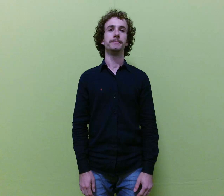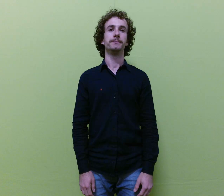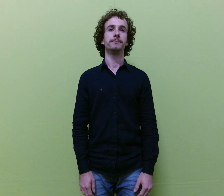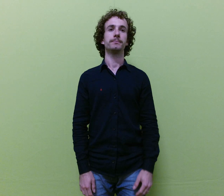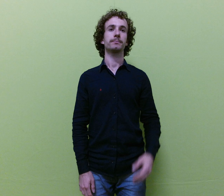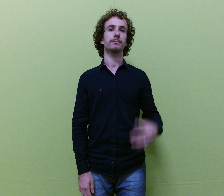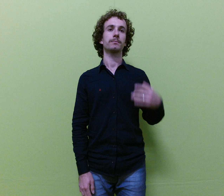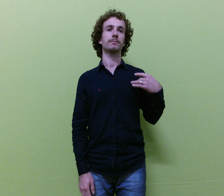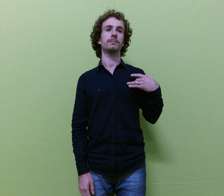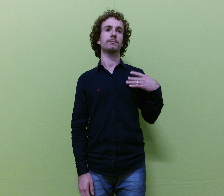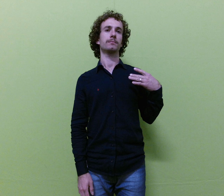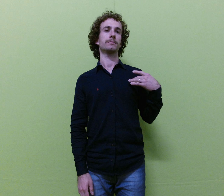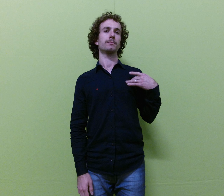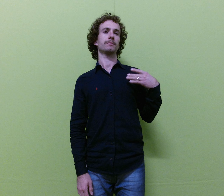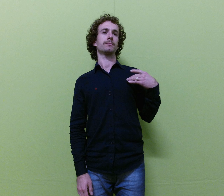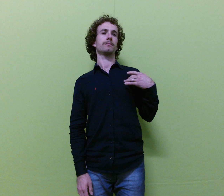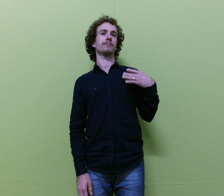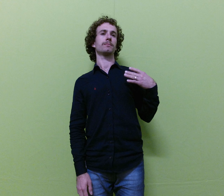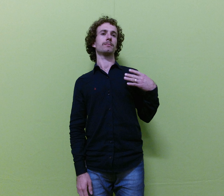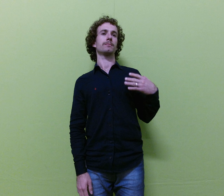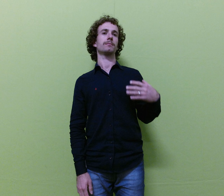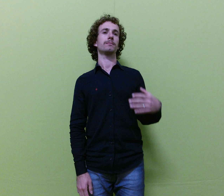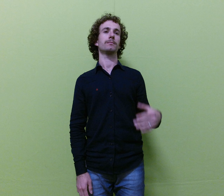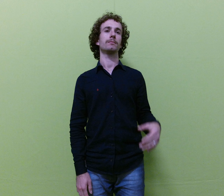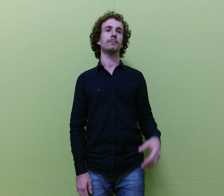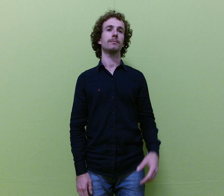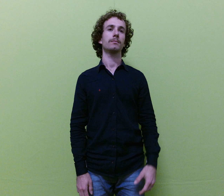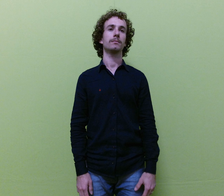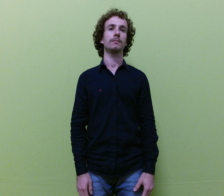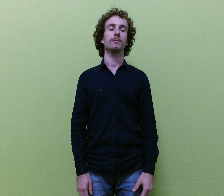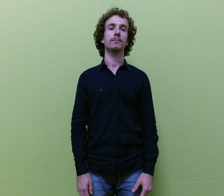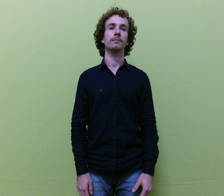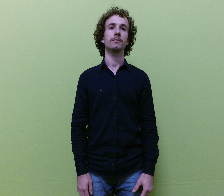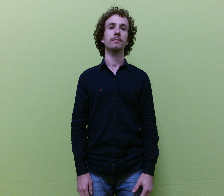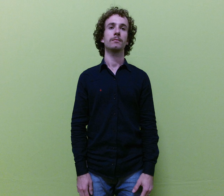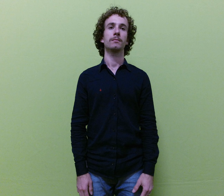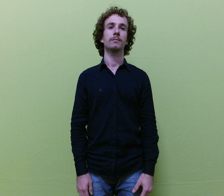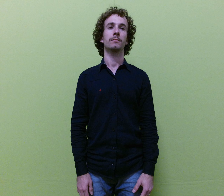medo